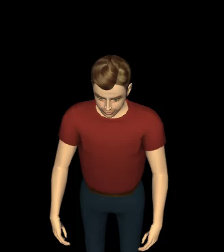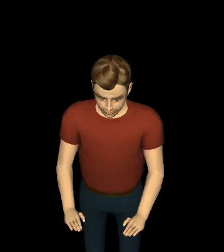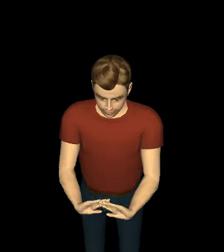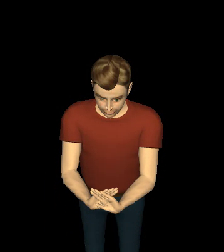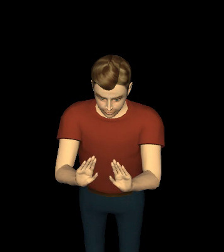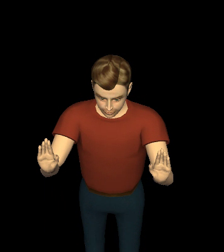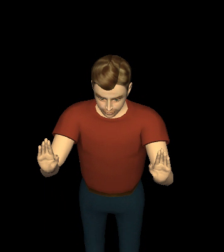سماء